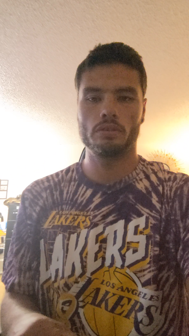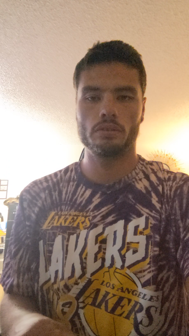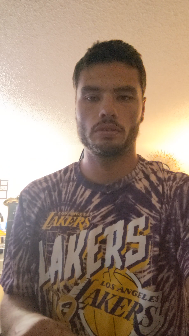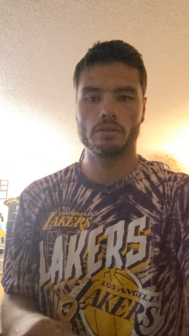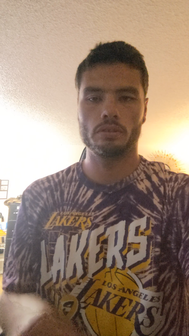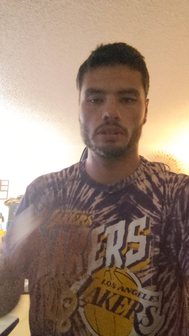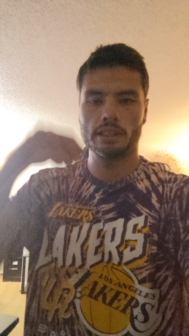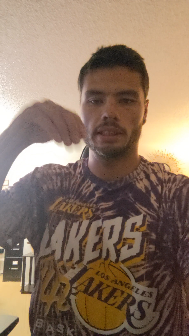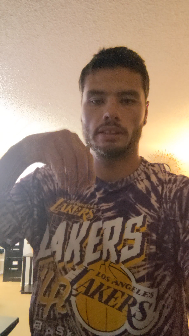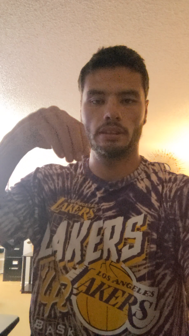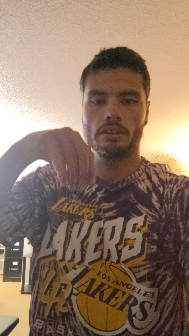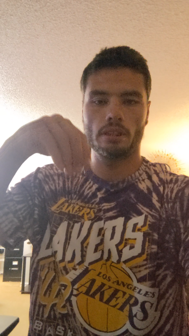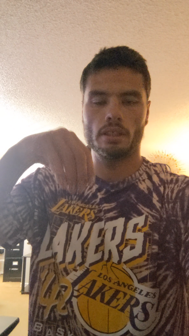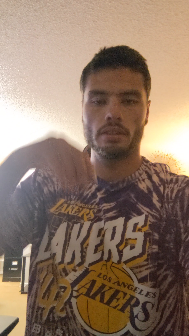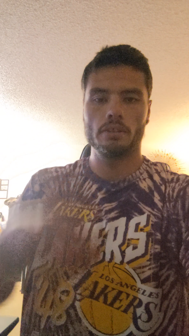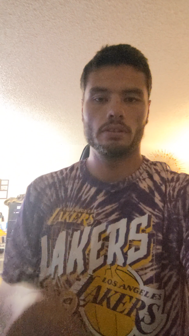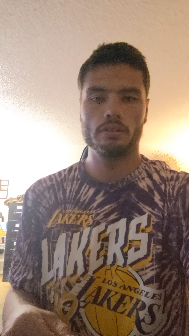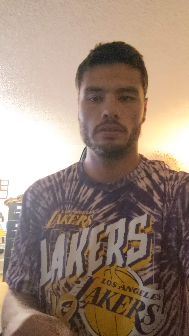inside